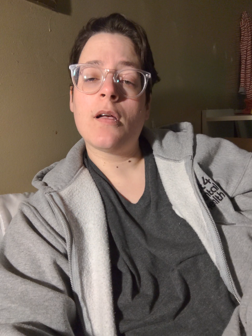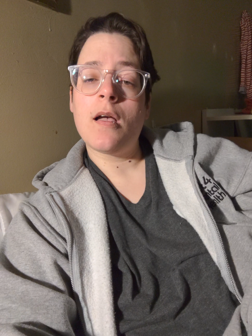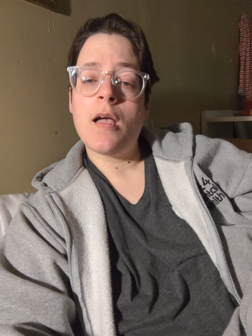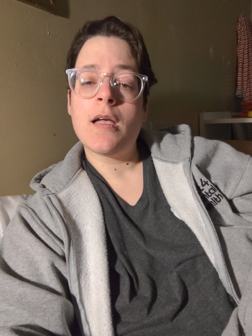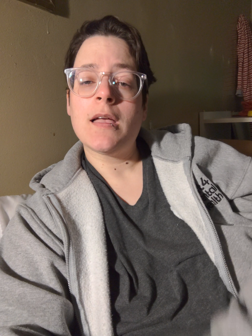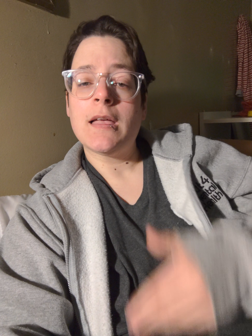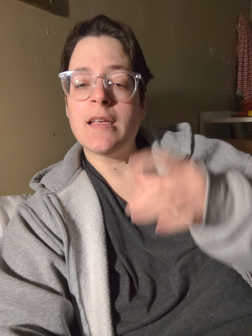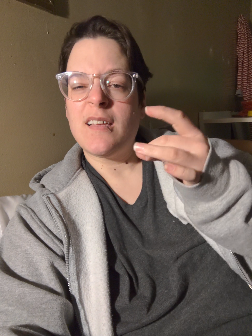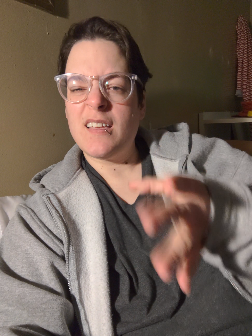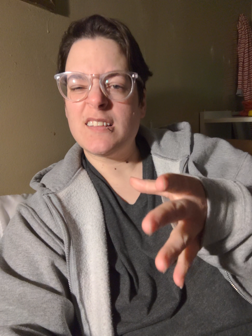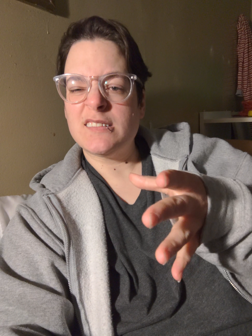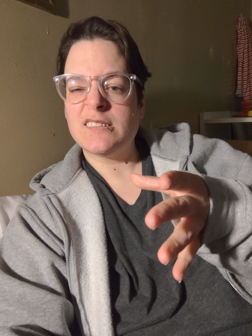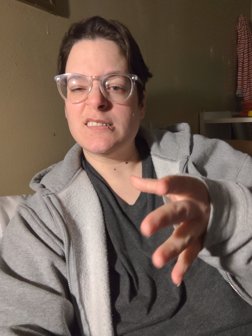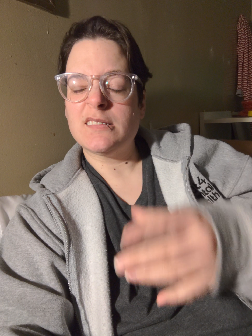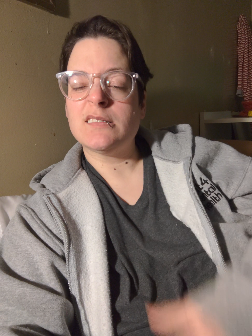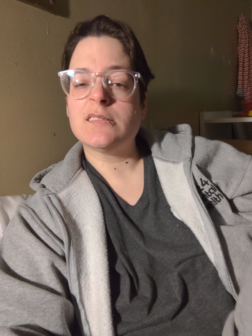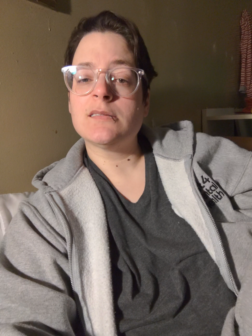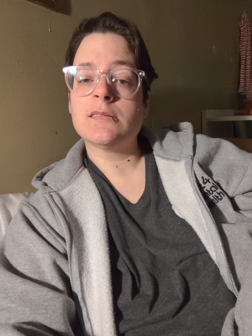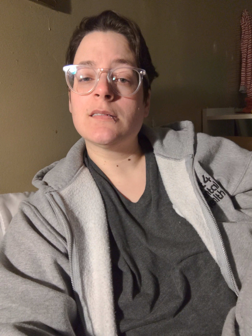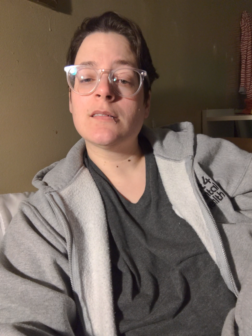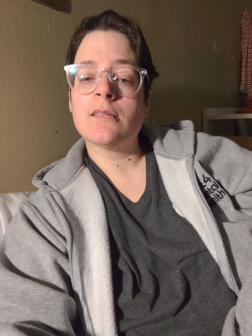hate